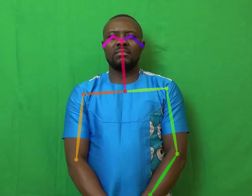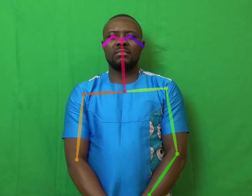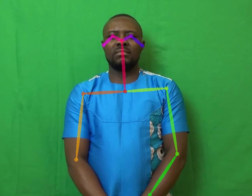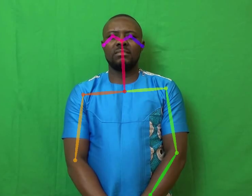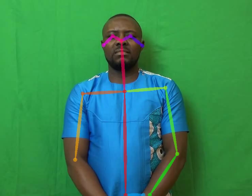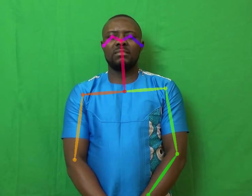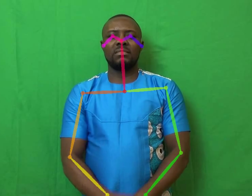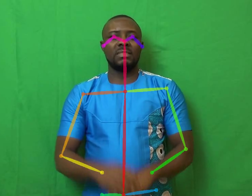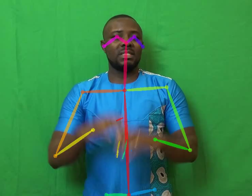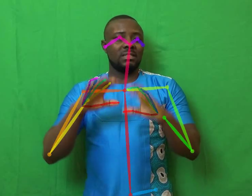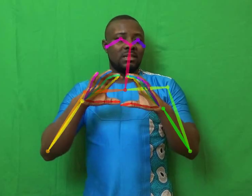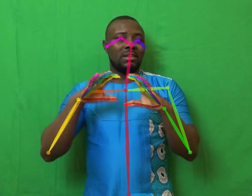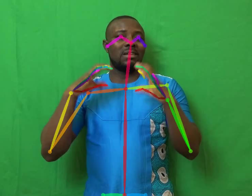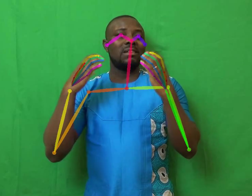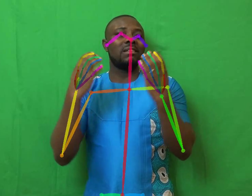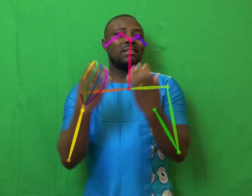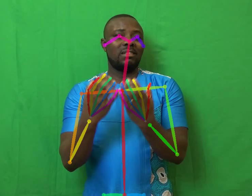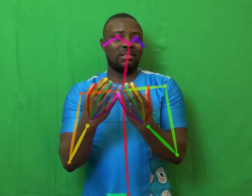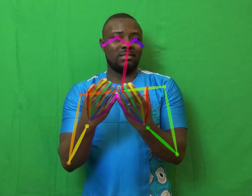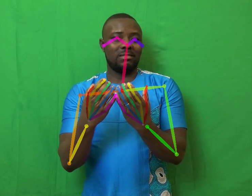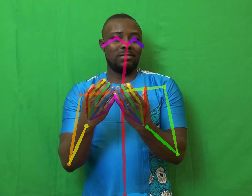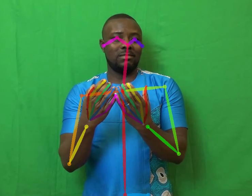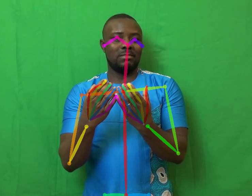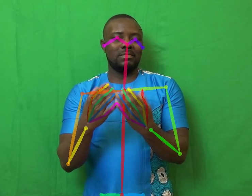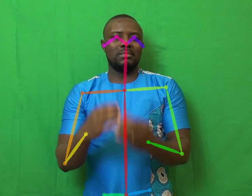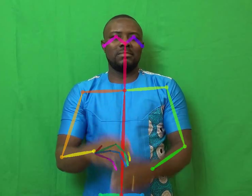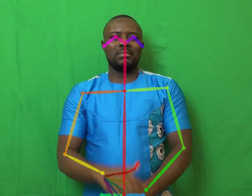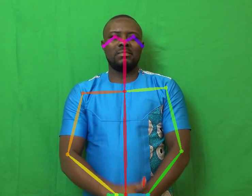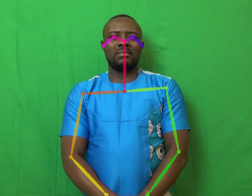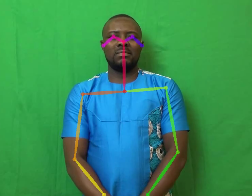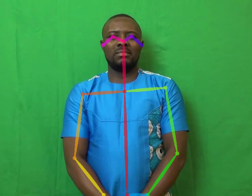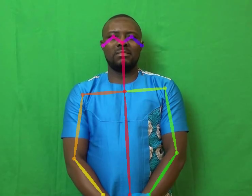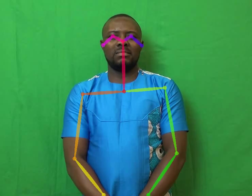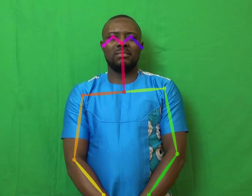club